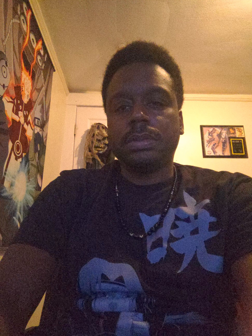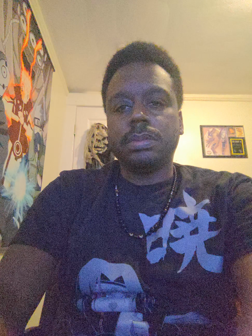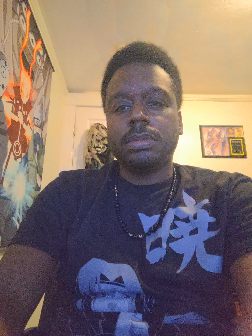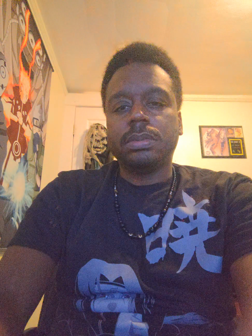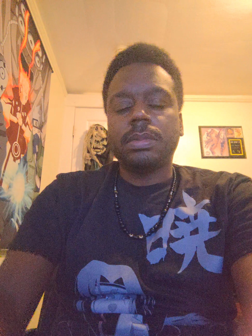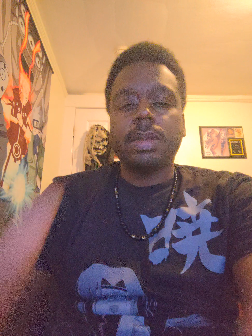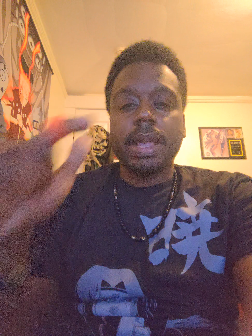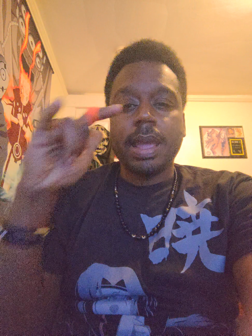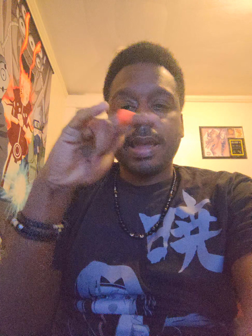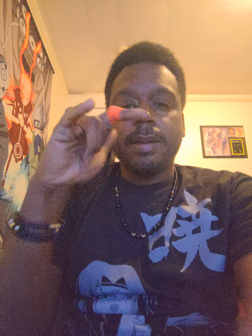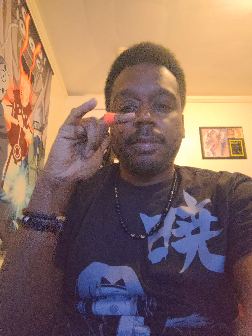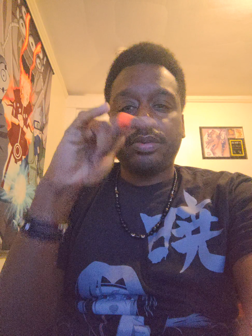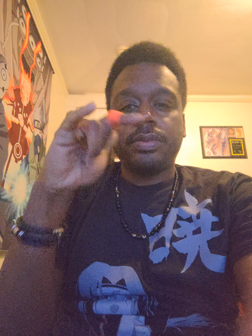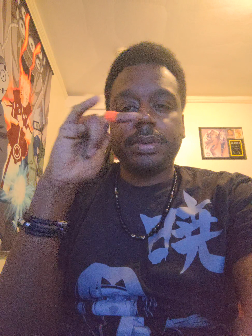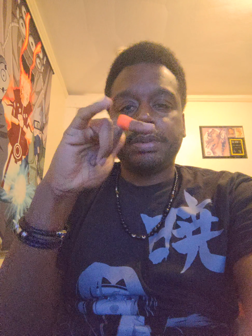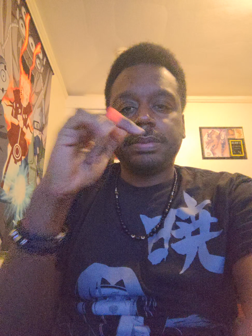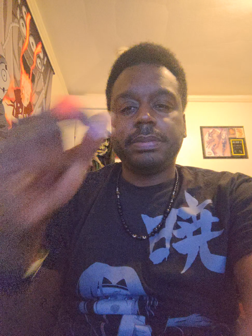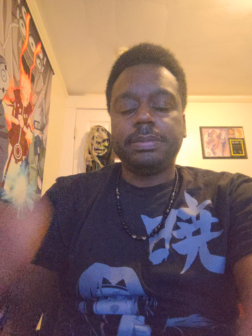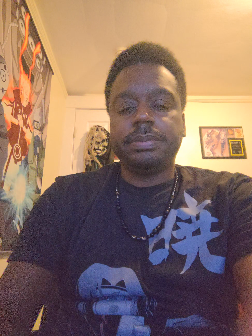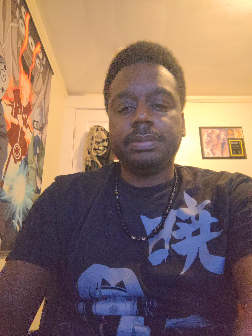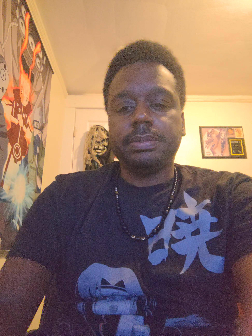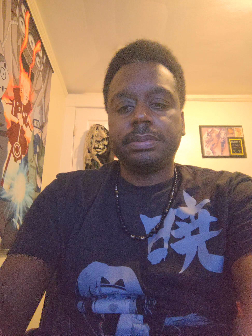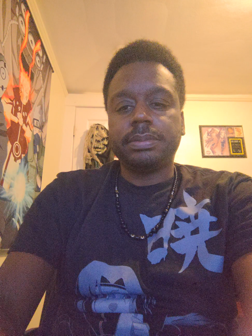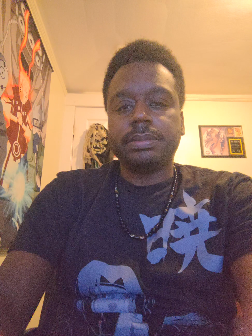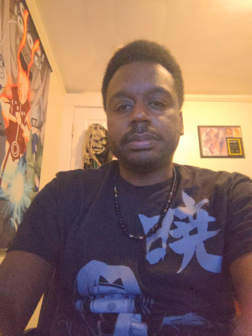airplane